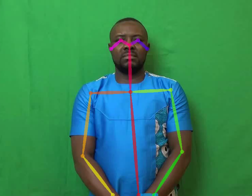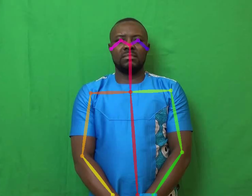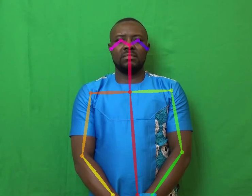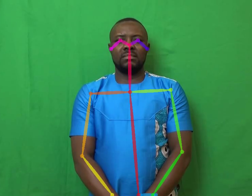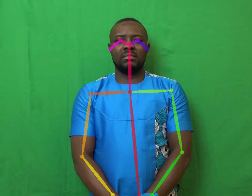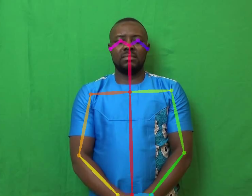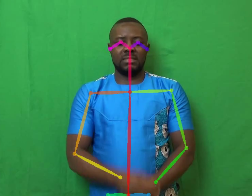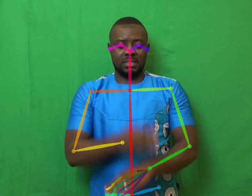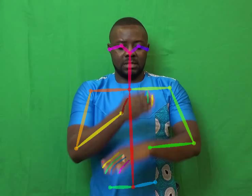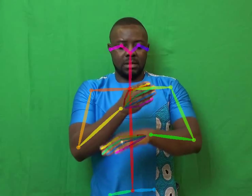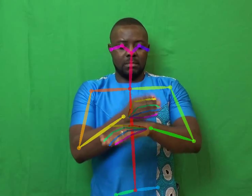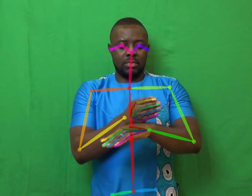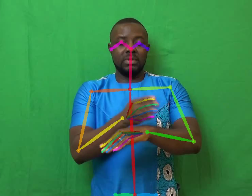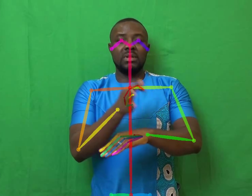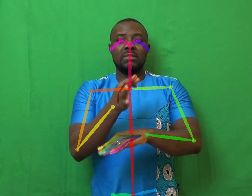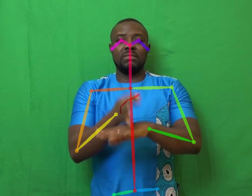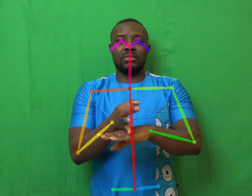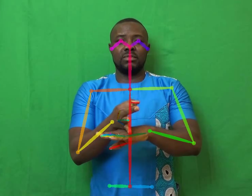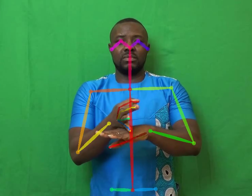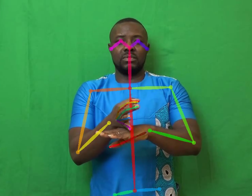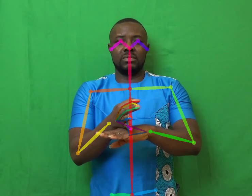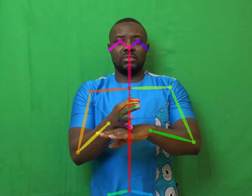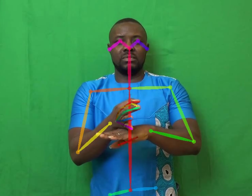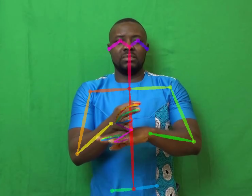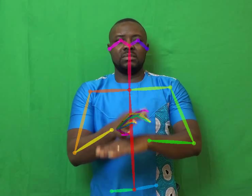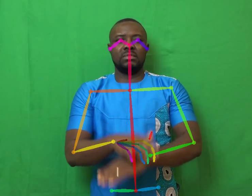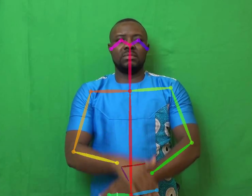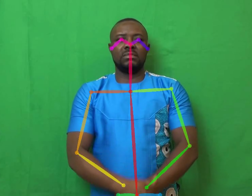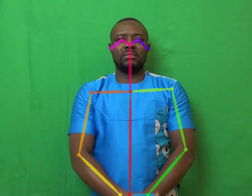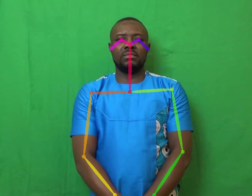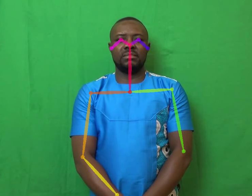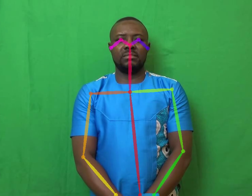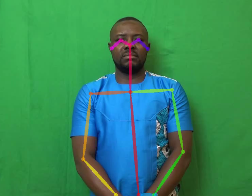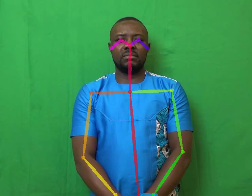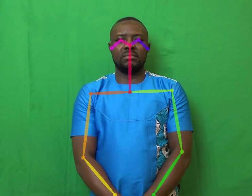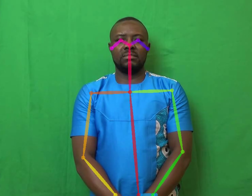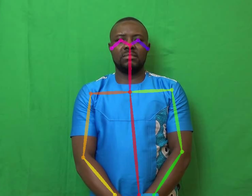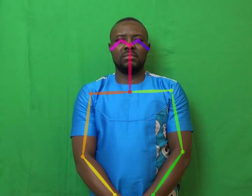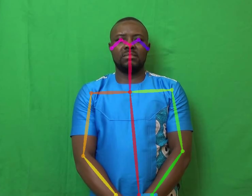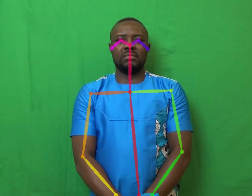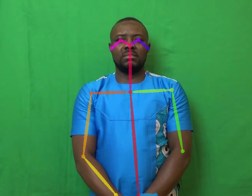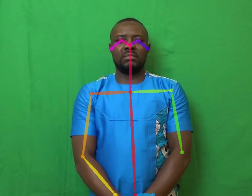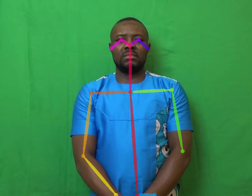Burkina Faso